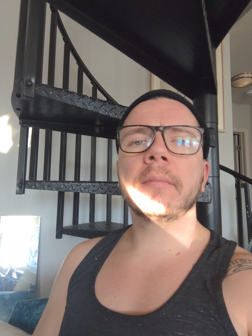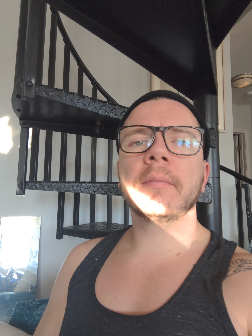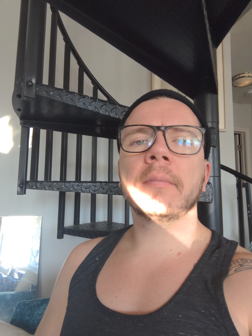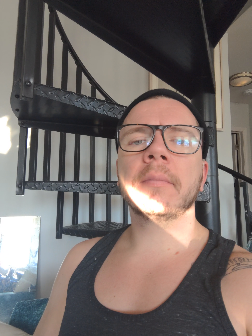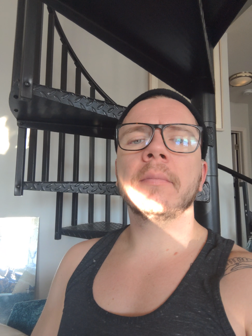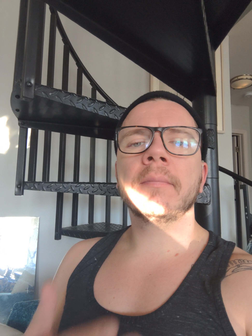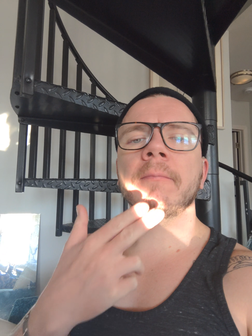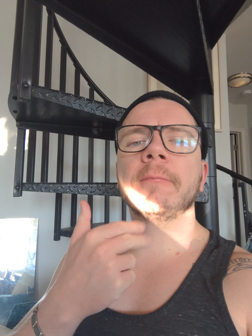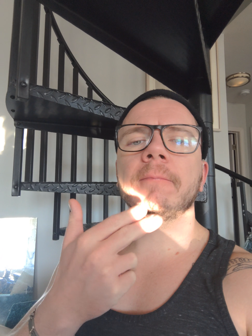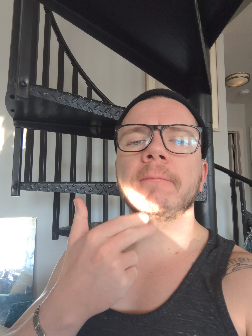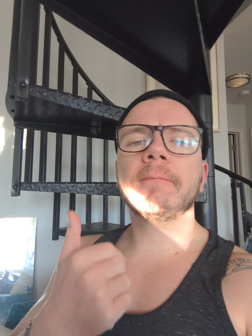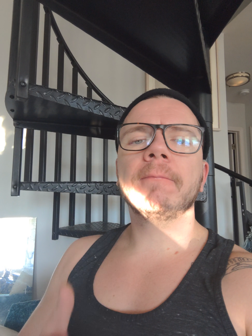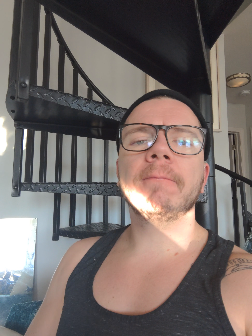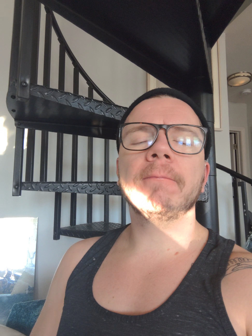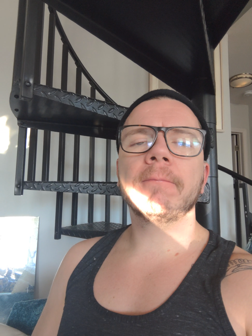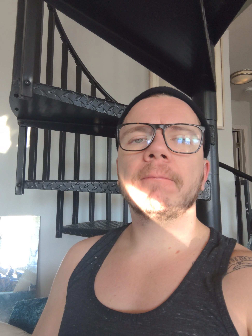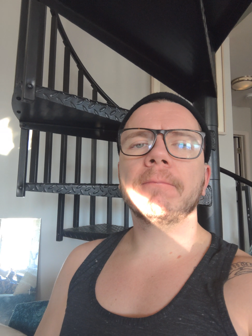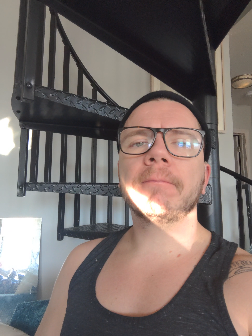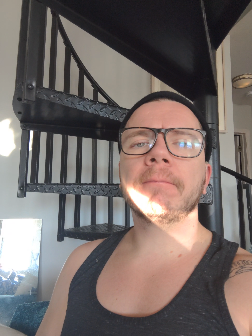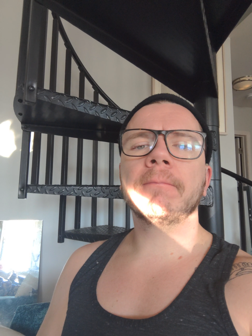cute